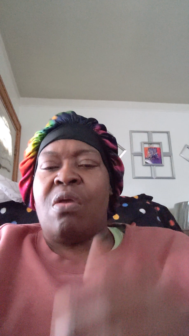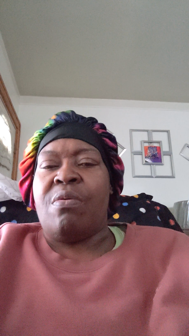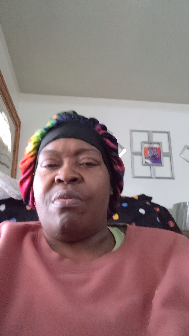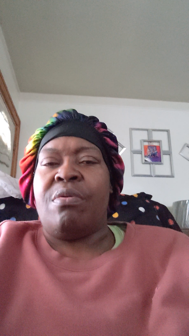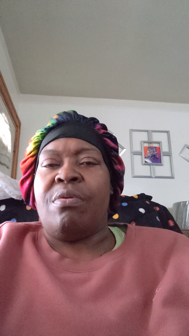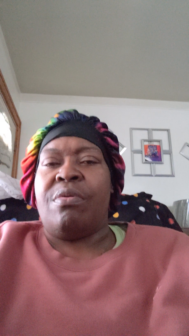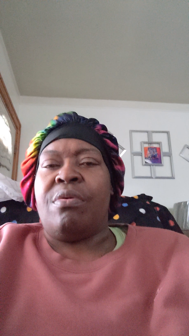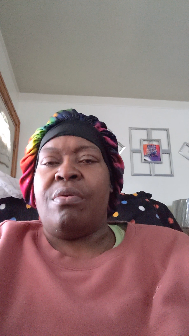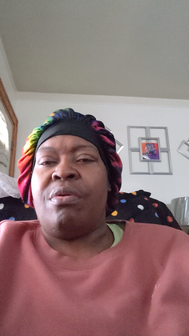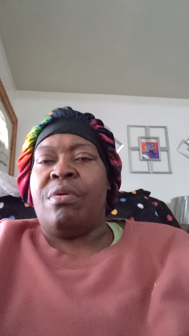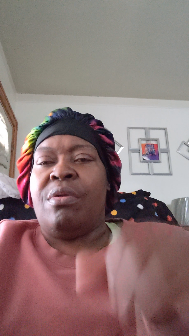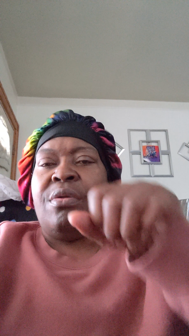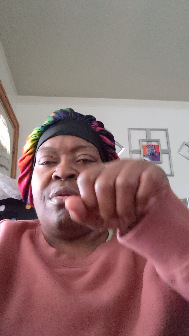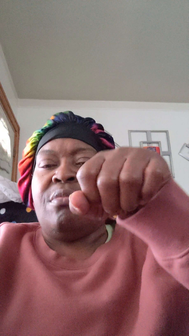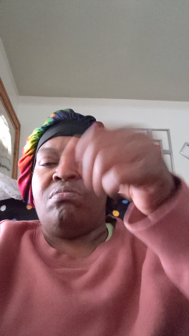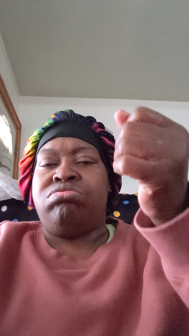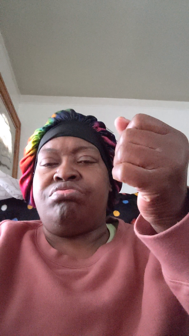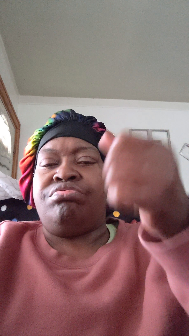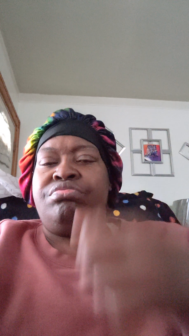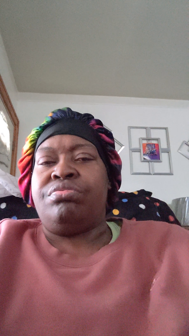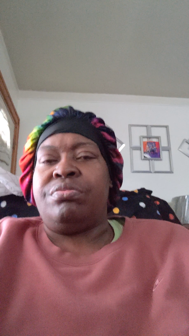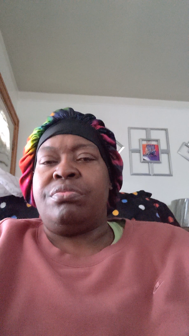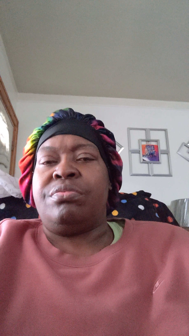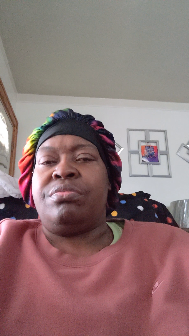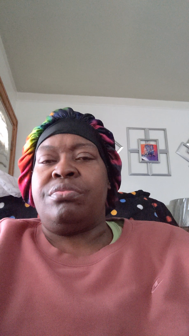break